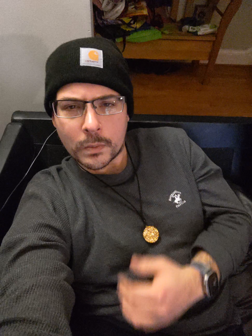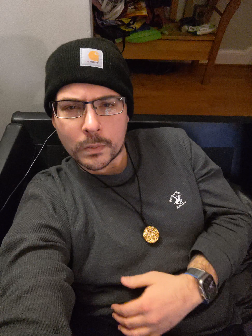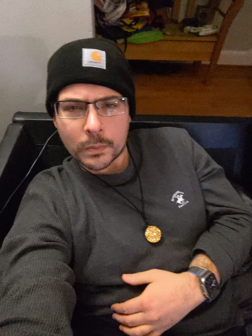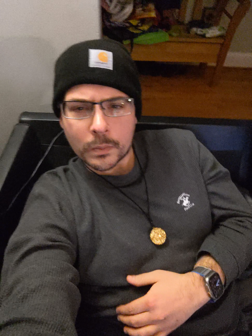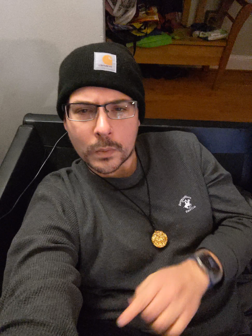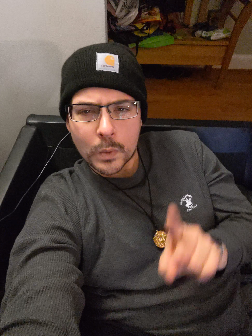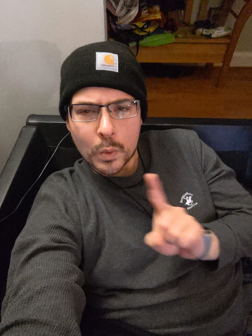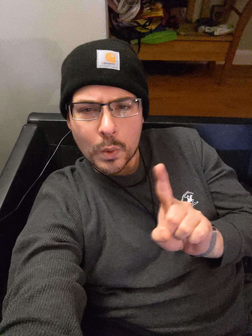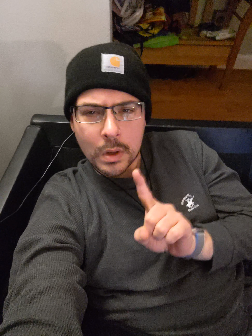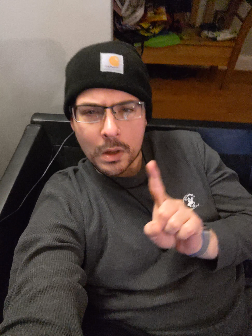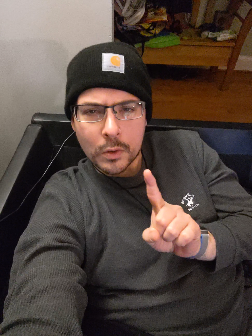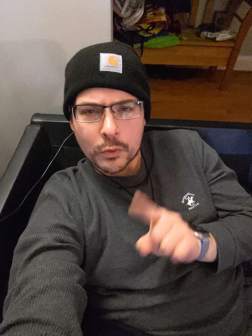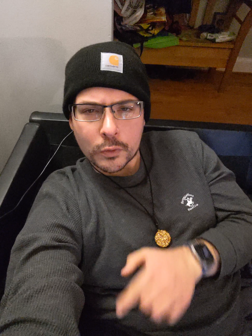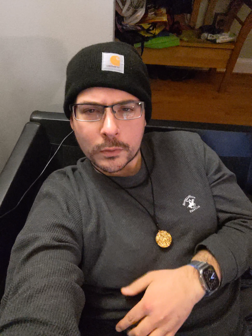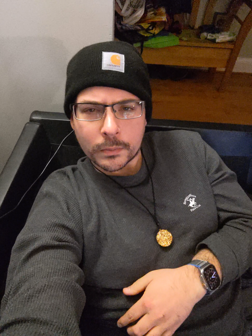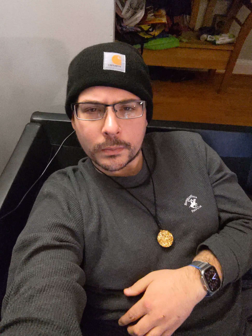where